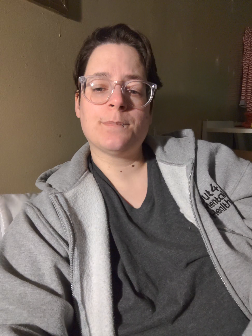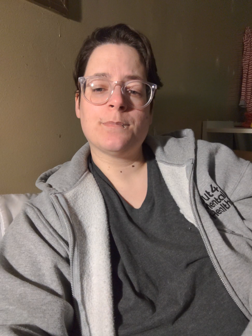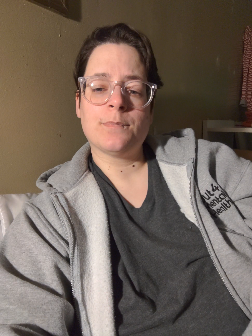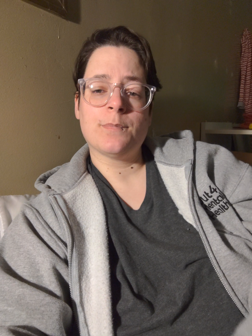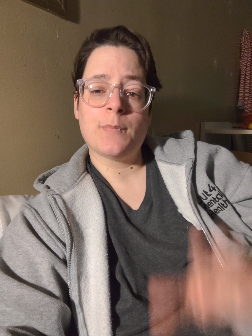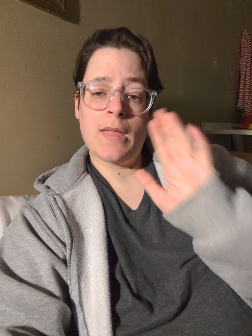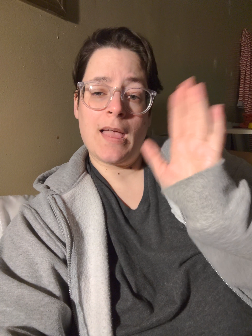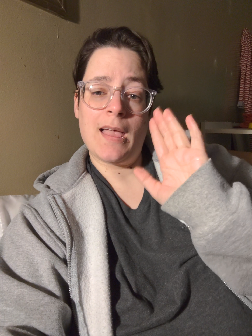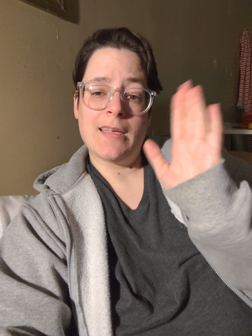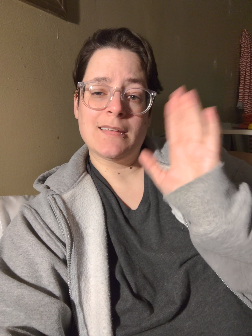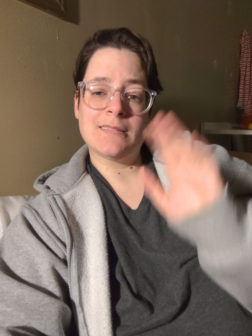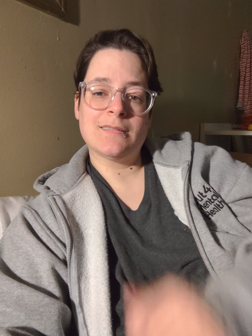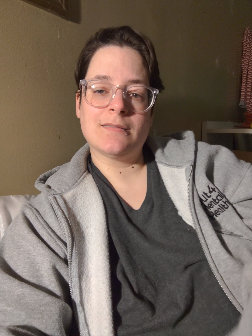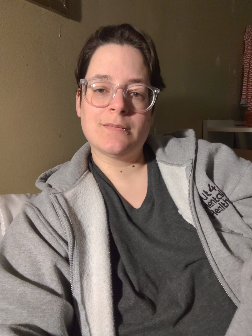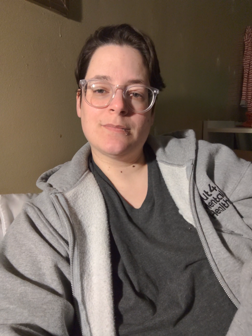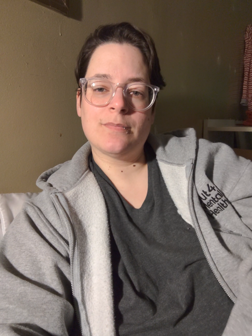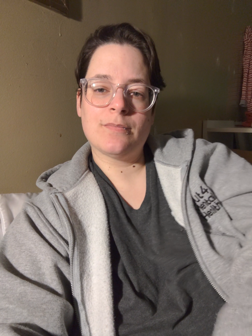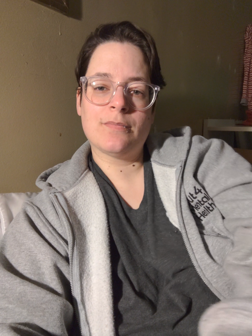bye